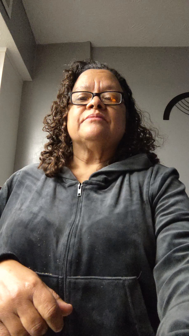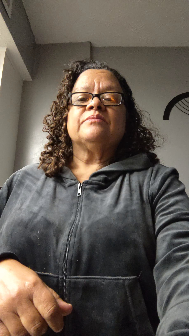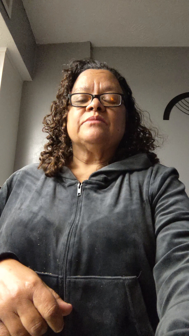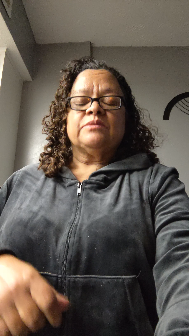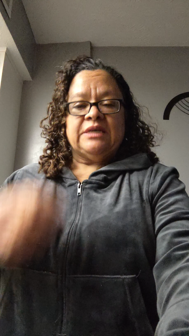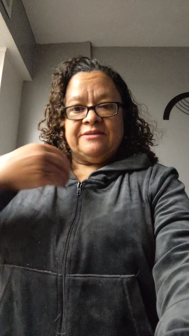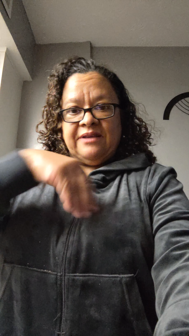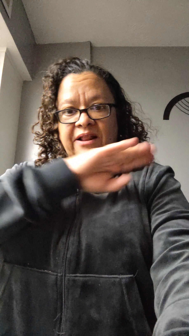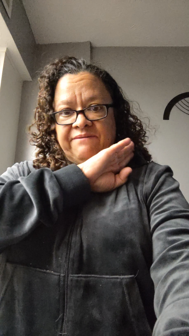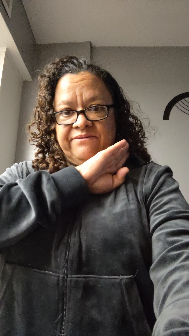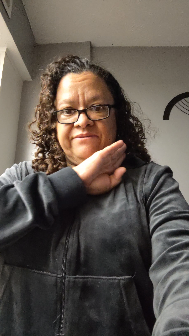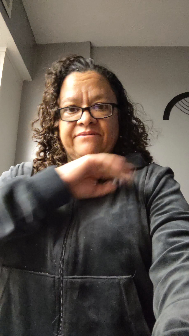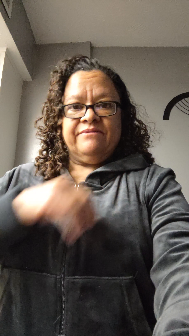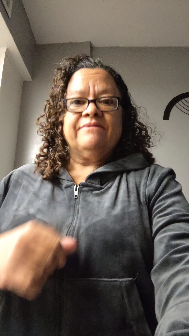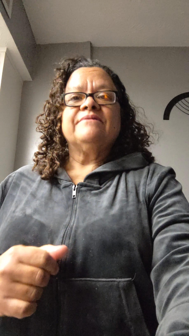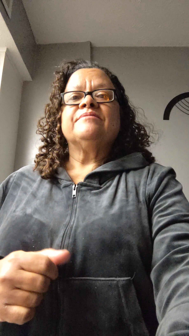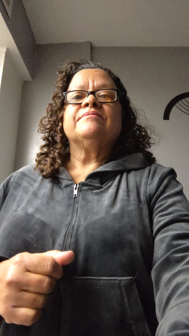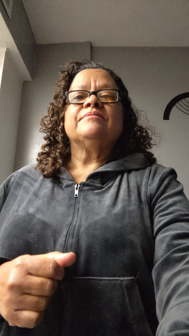scarf